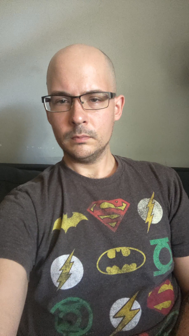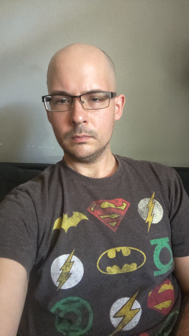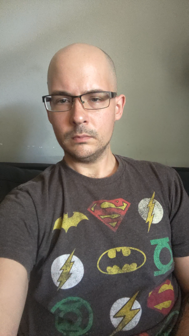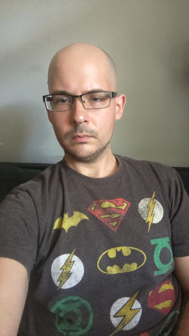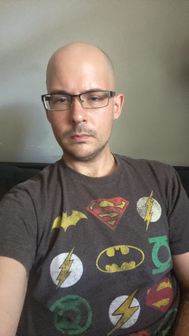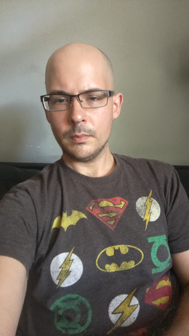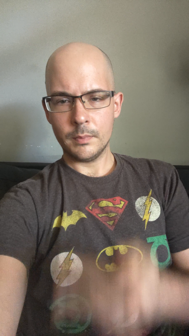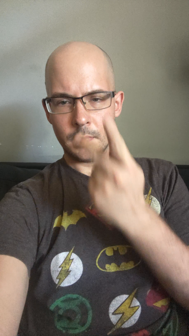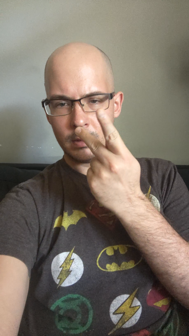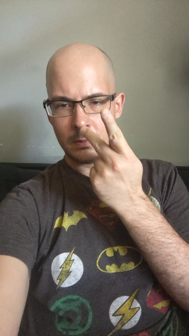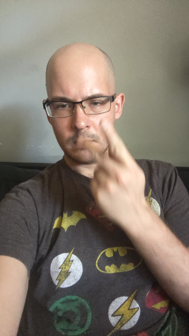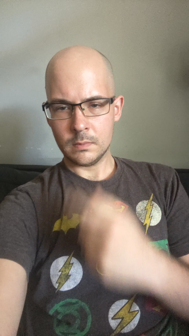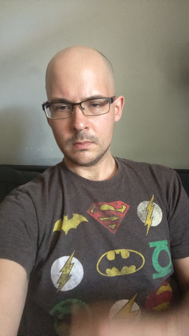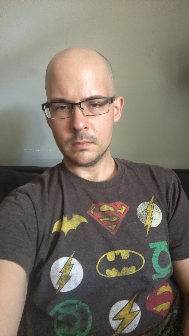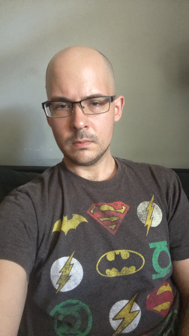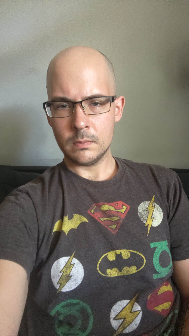penis